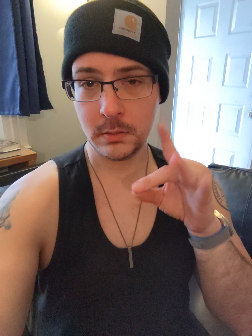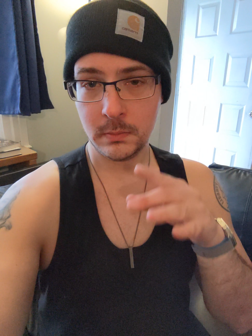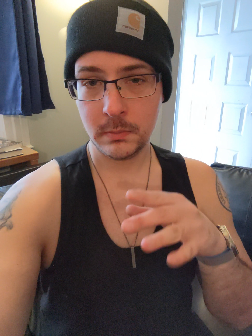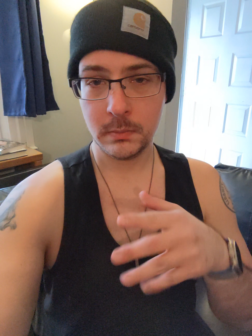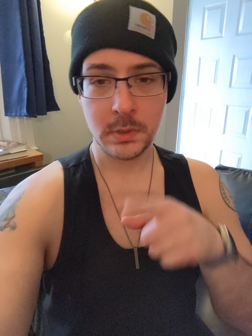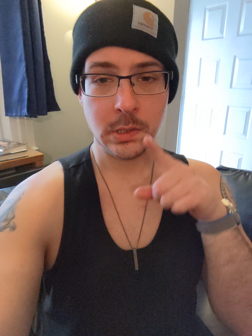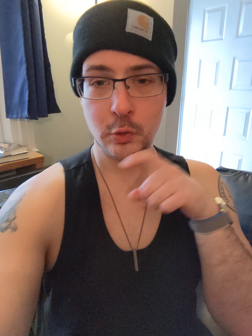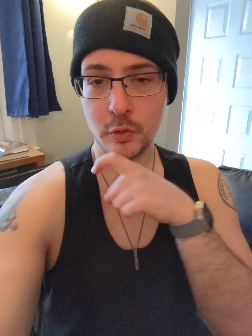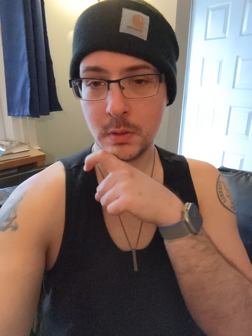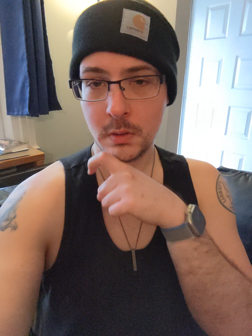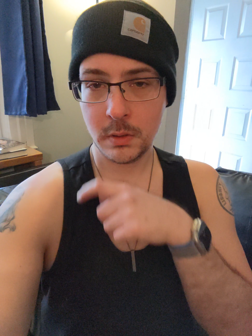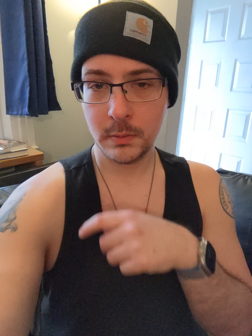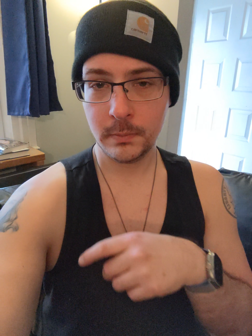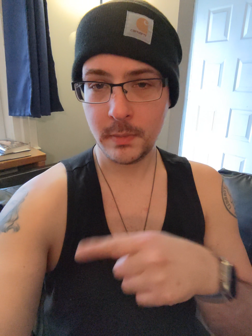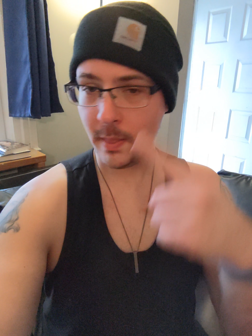cereal